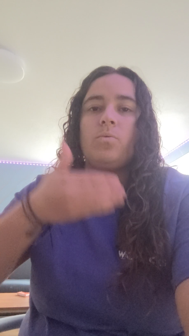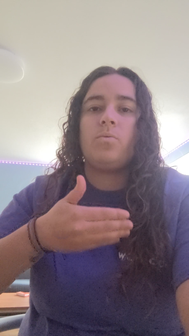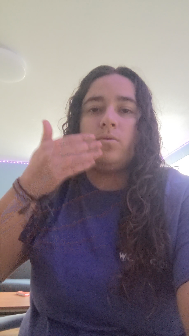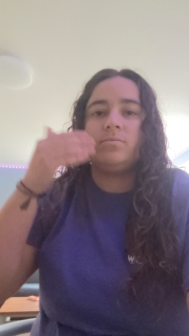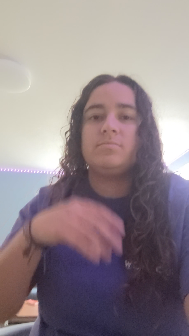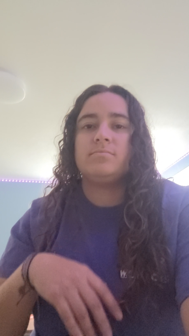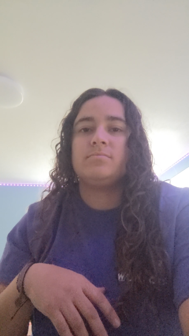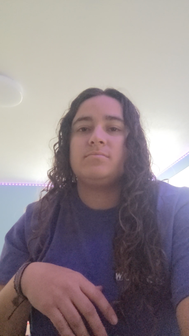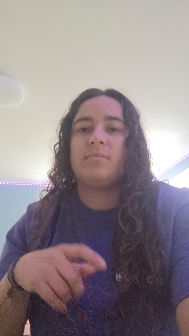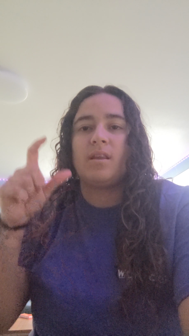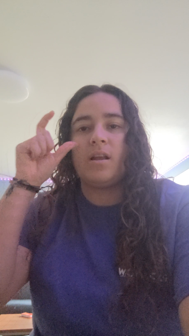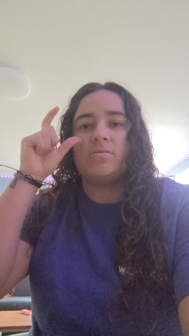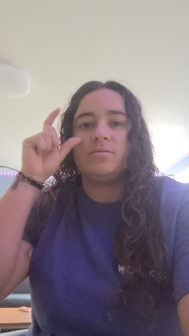glasses